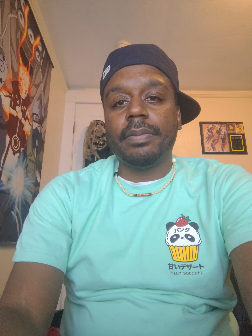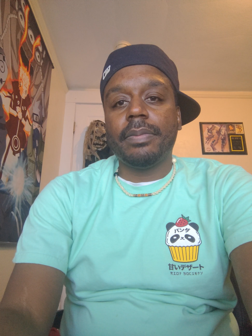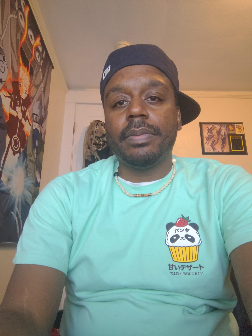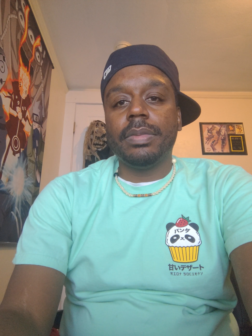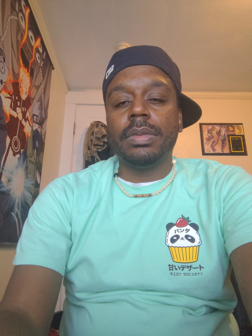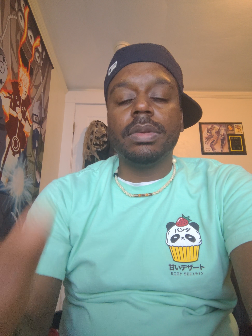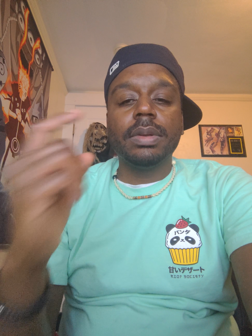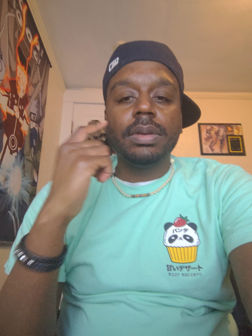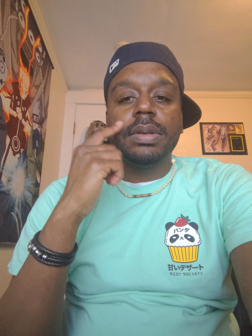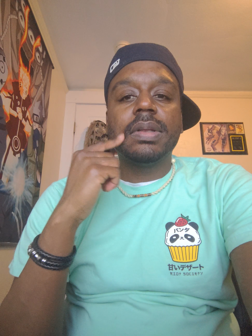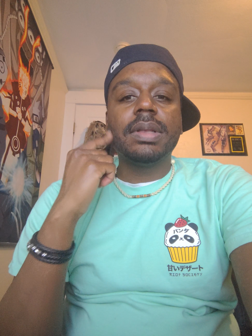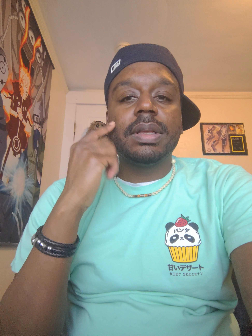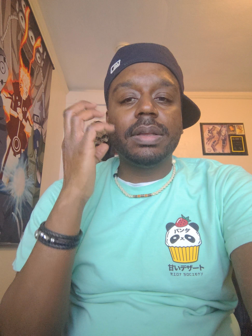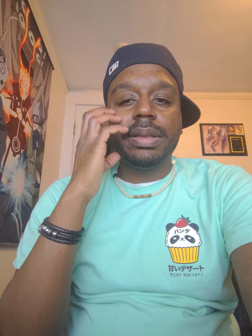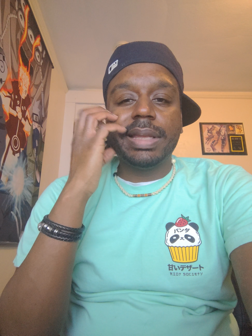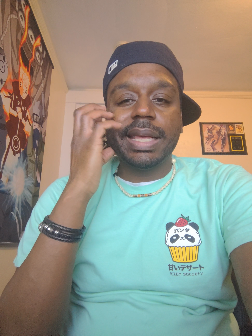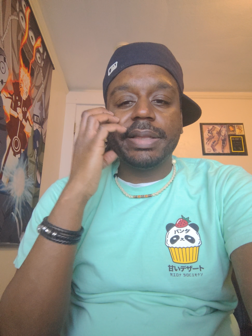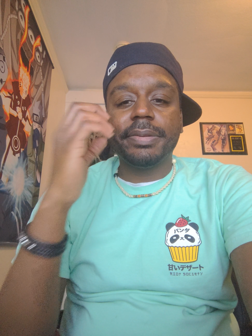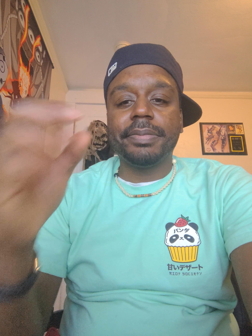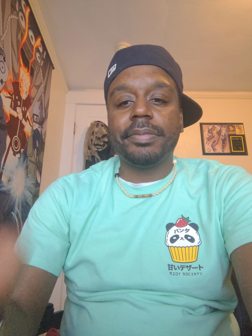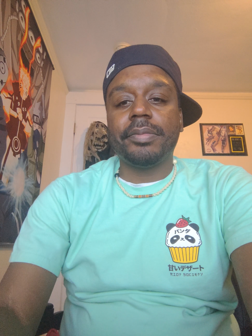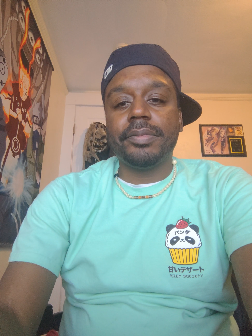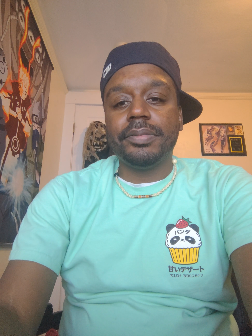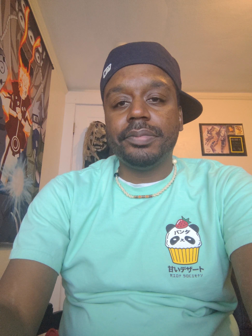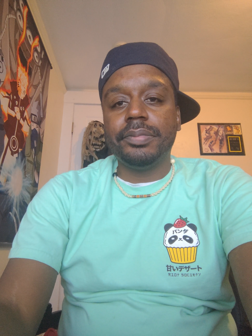cheek